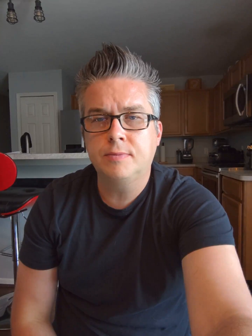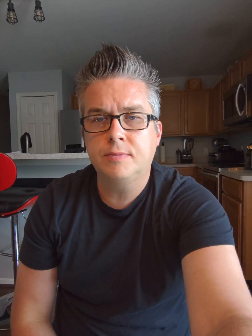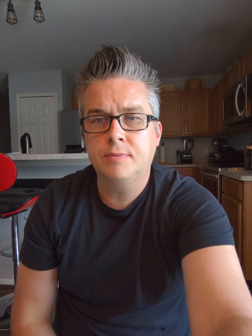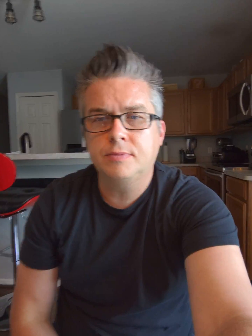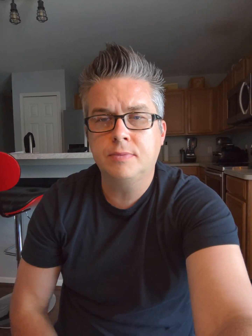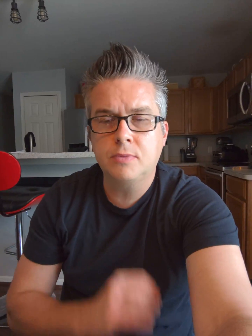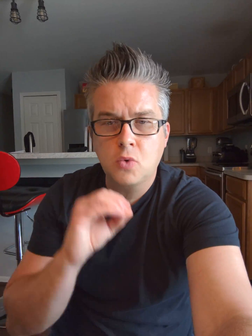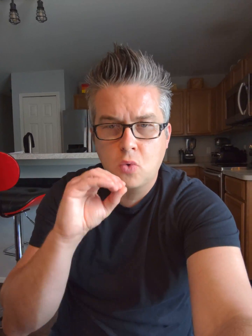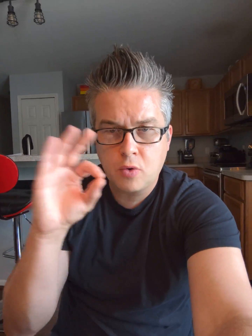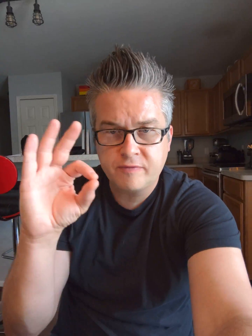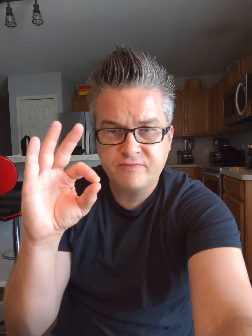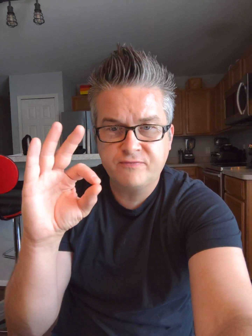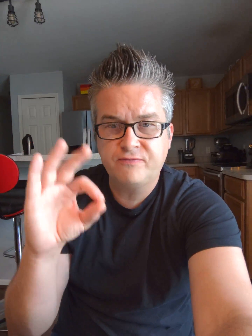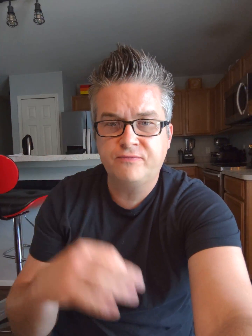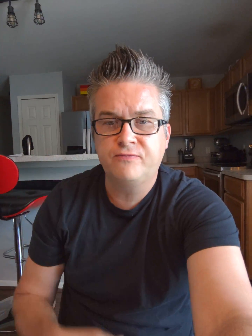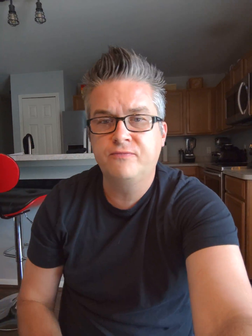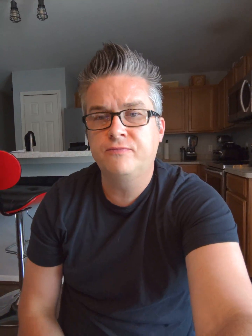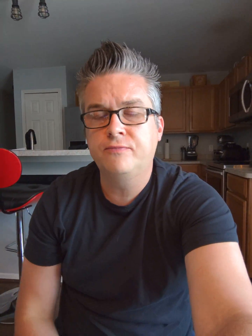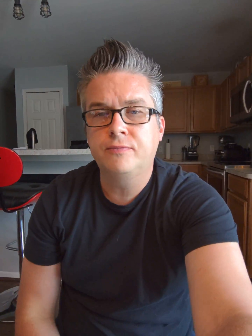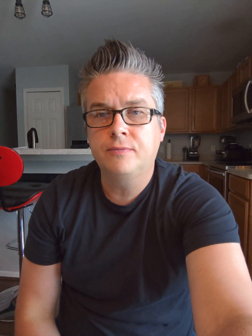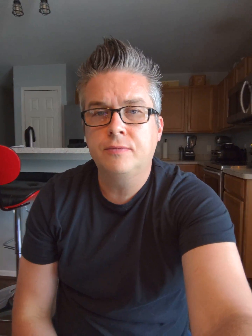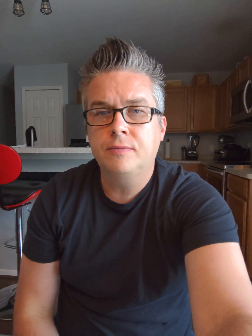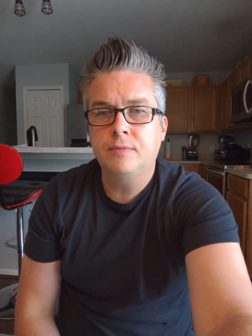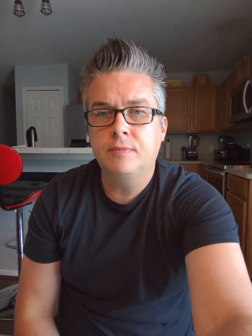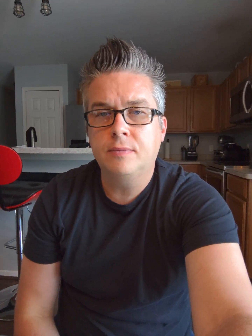off